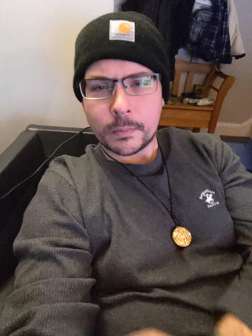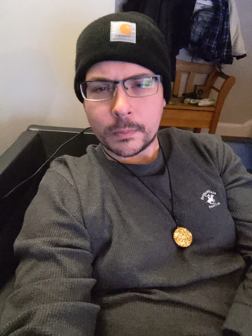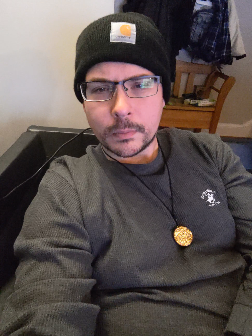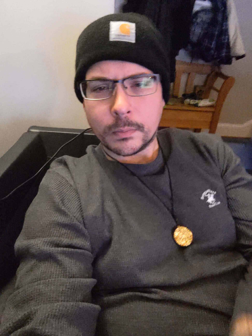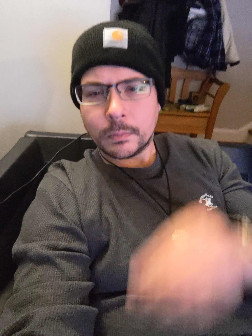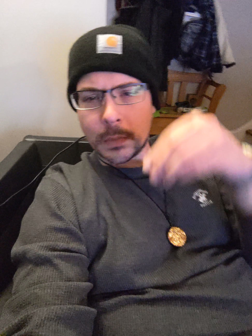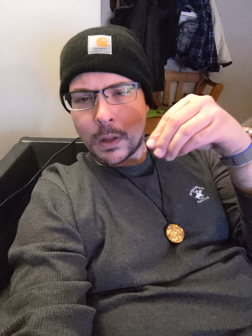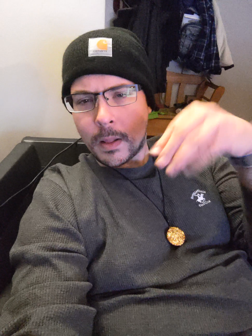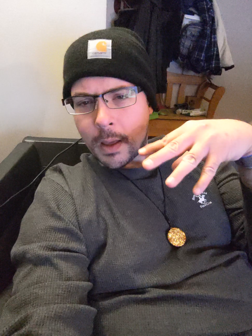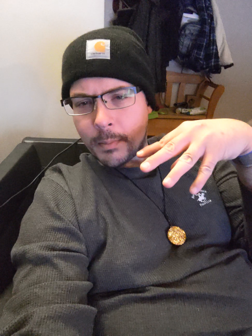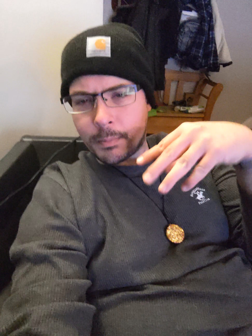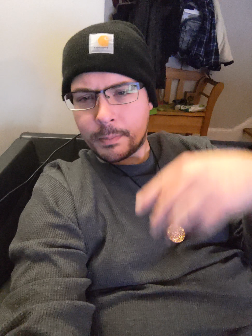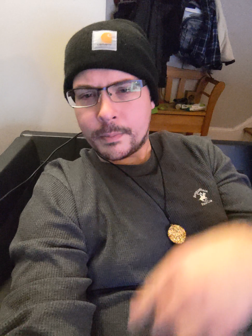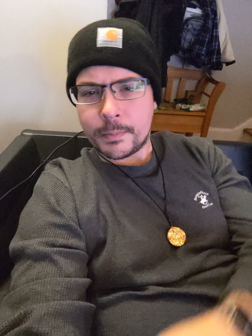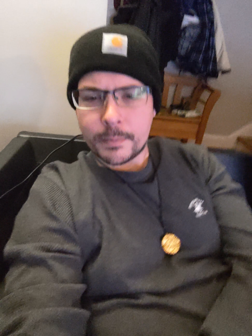lamp